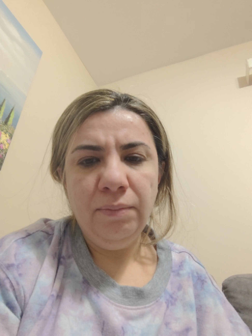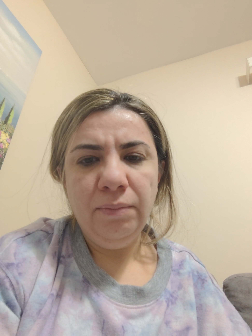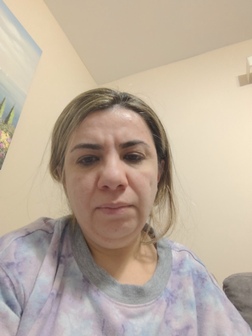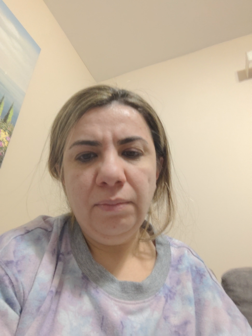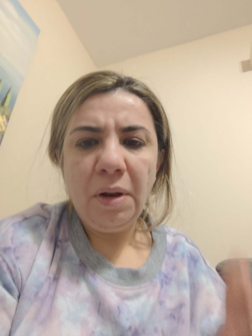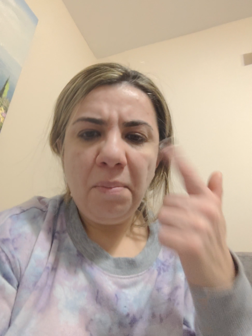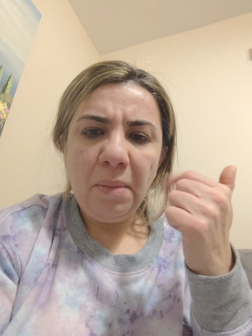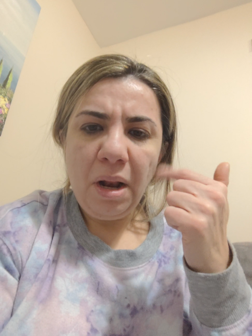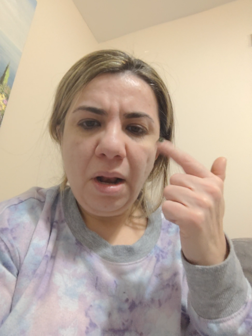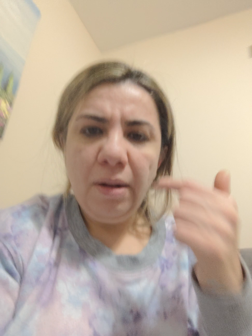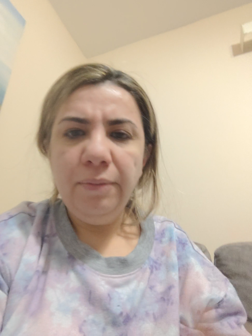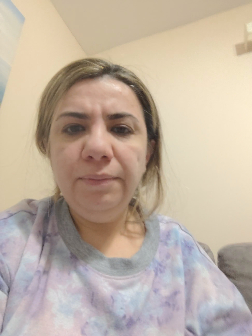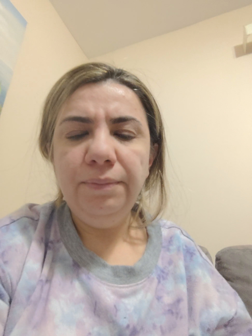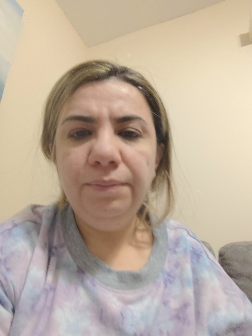cry